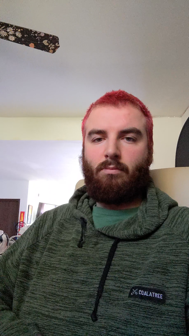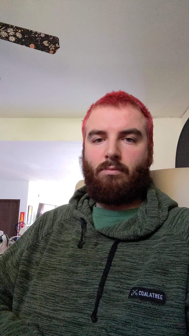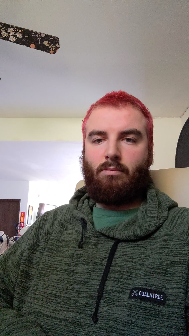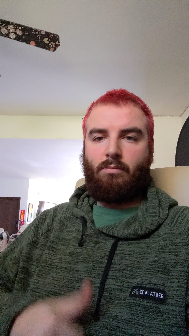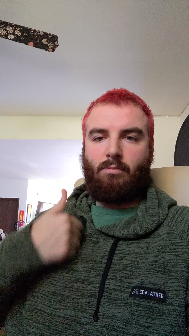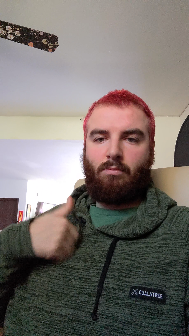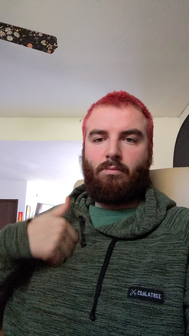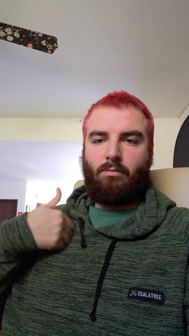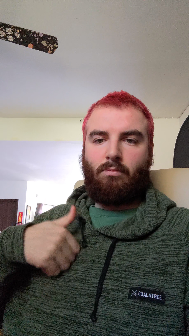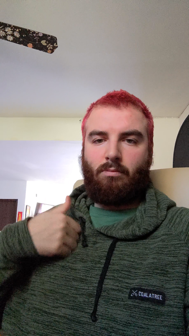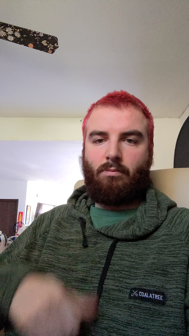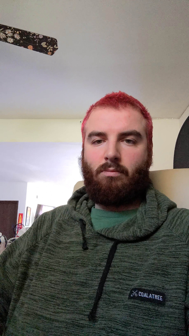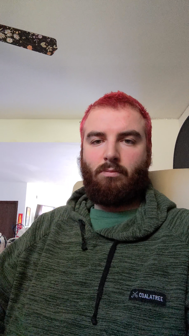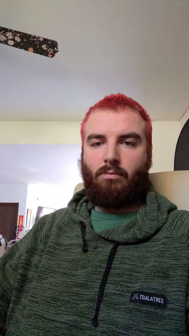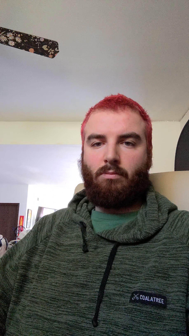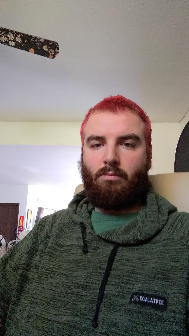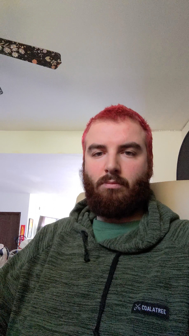bathtub